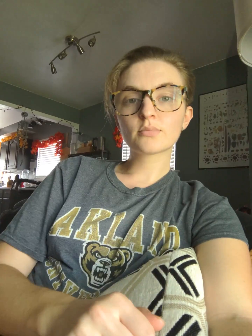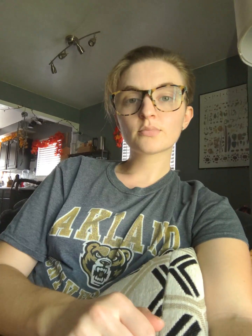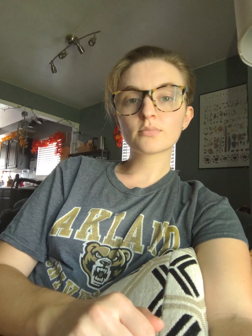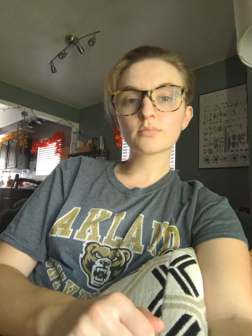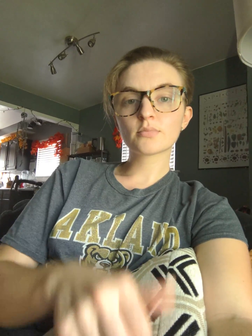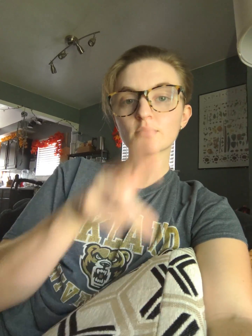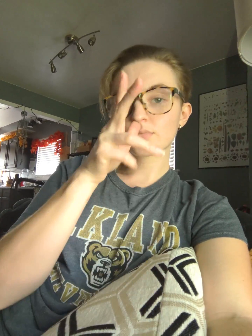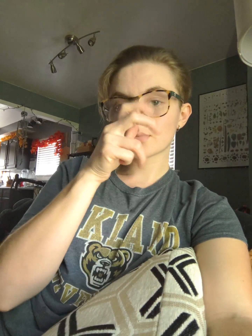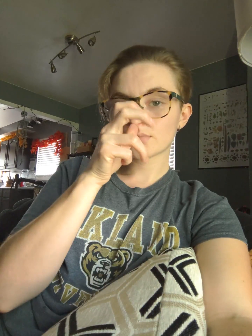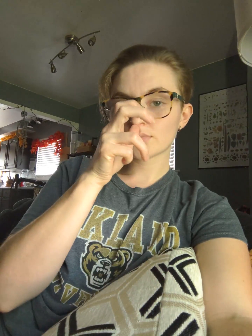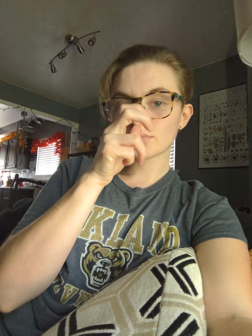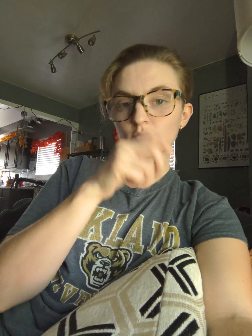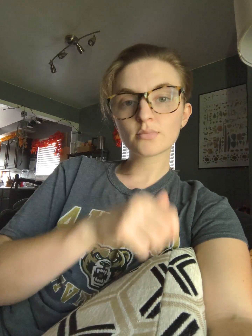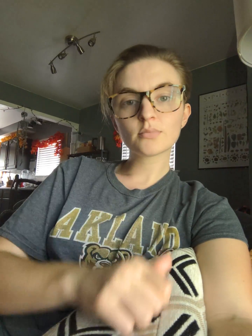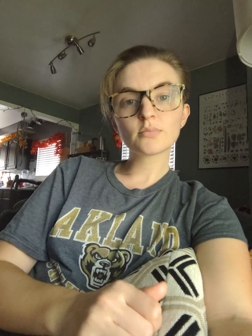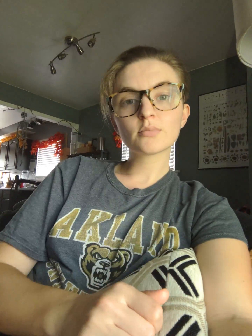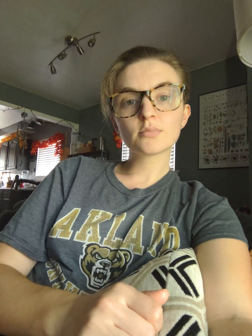ant